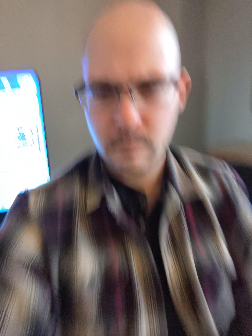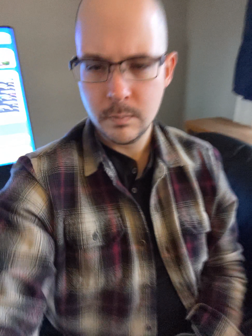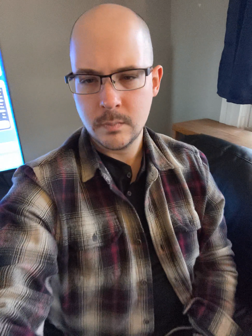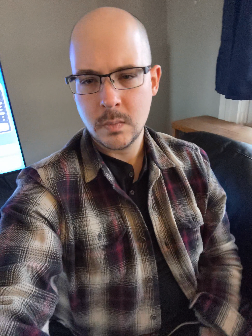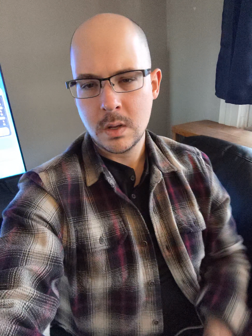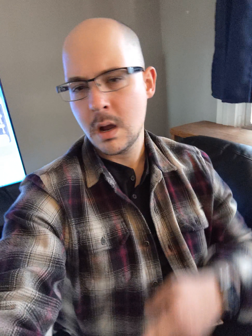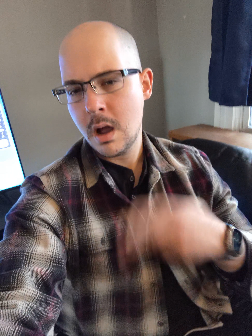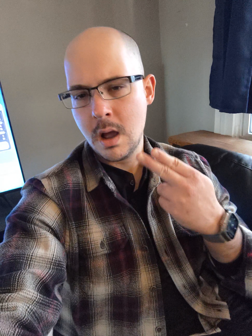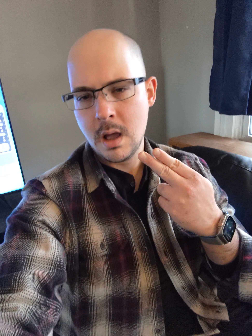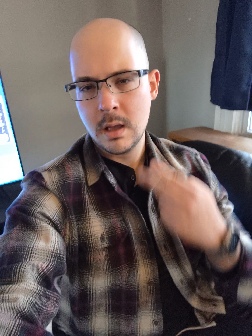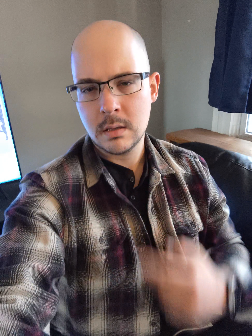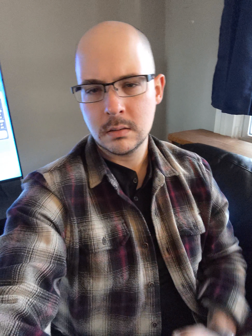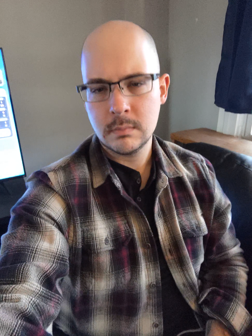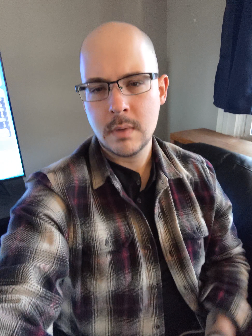high